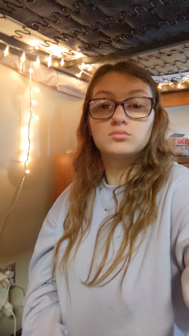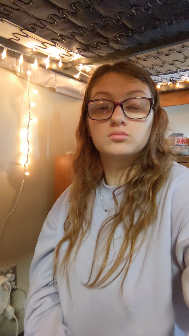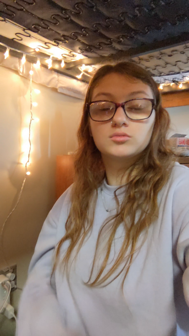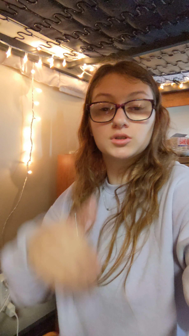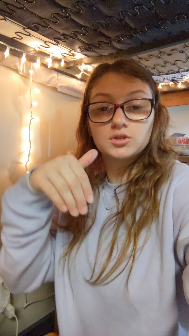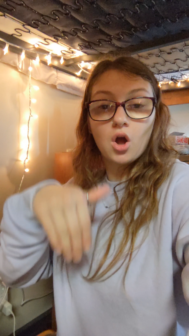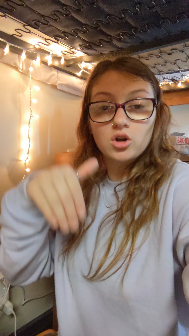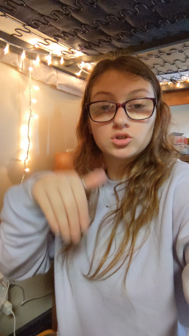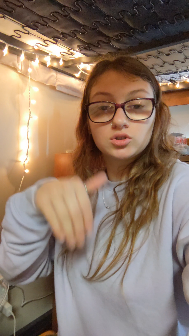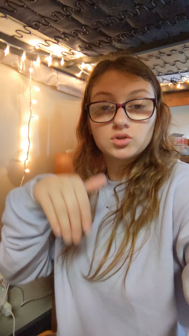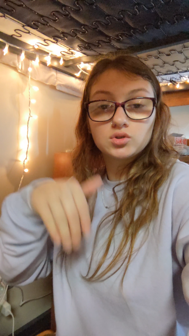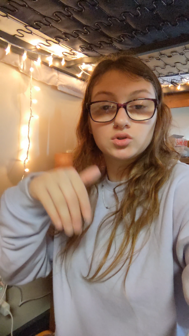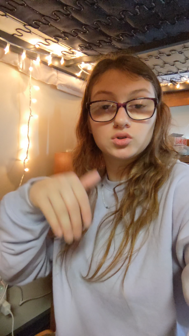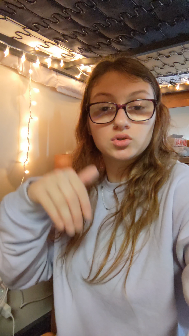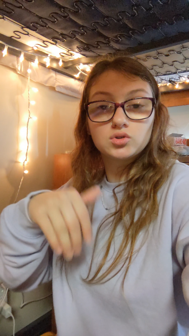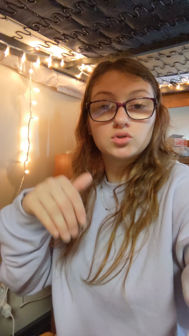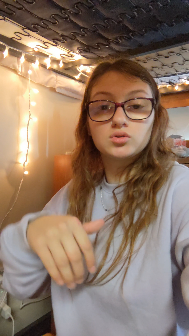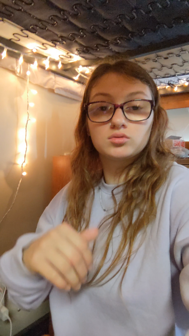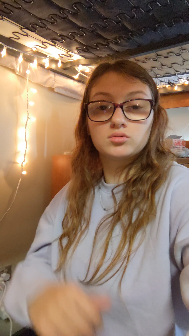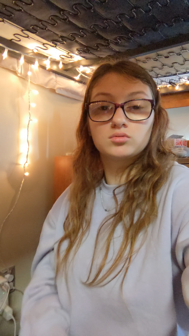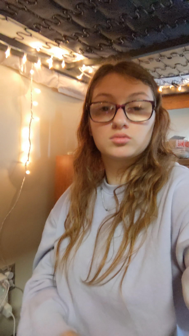doctor